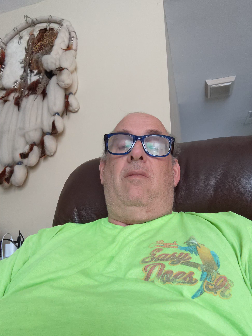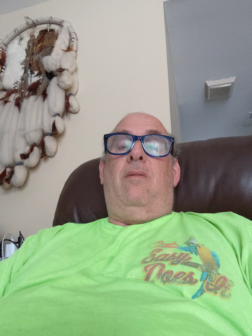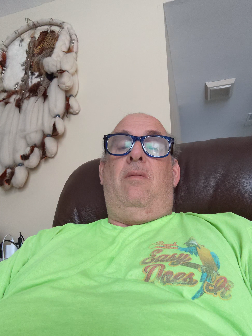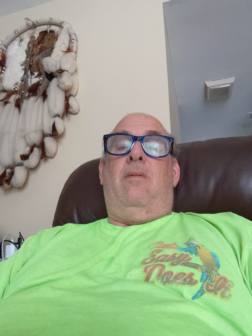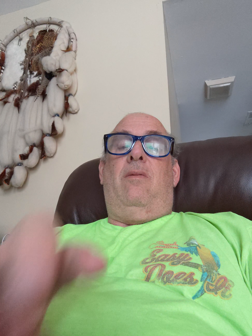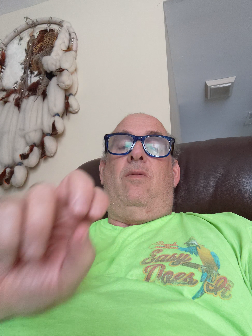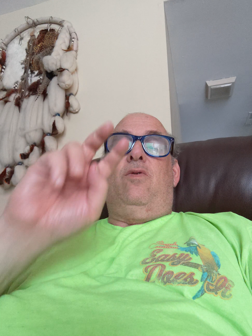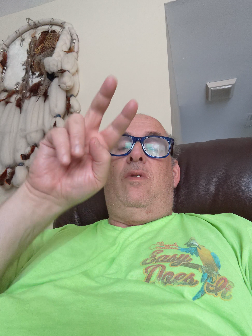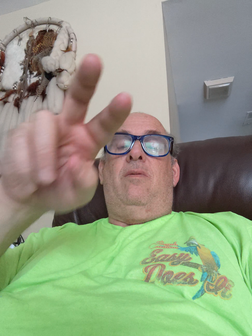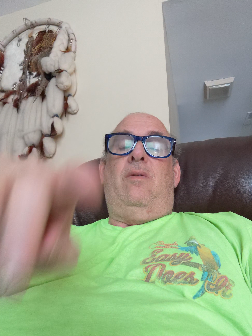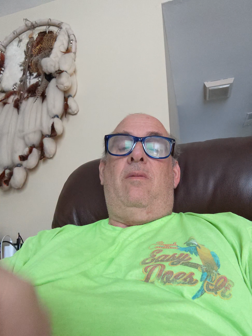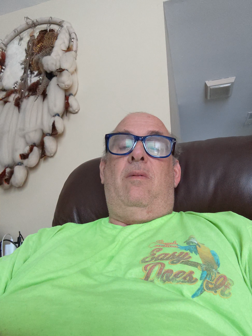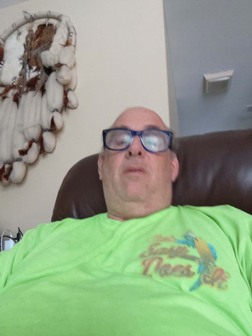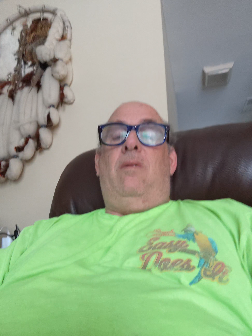jump